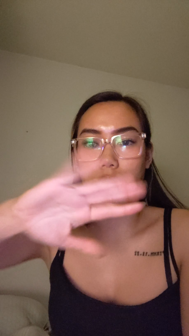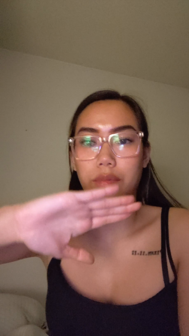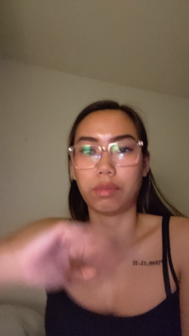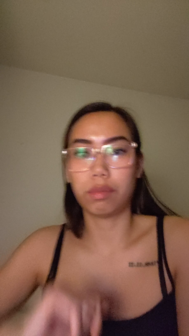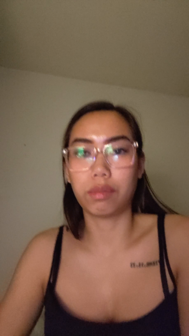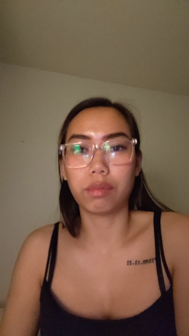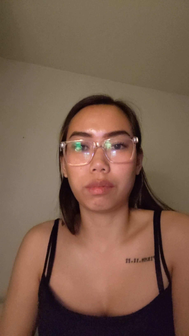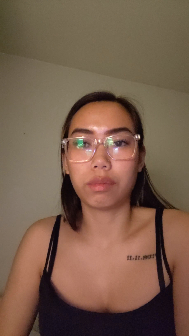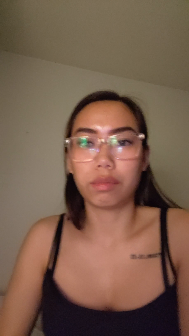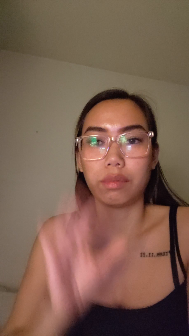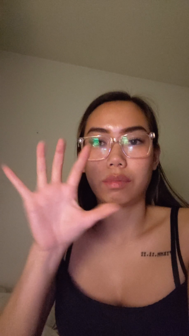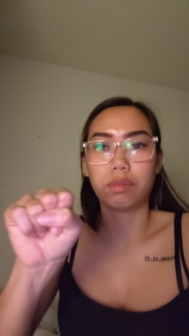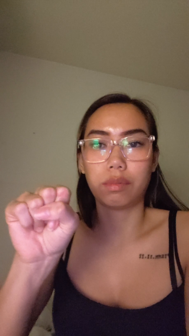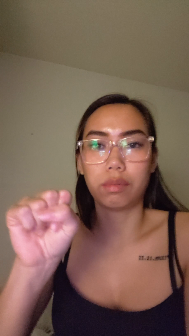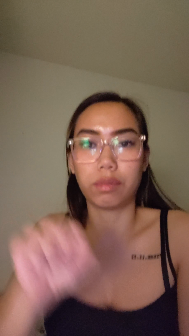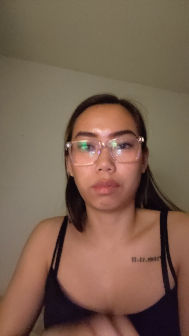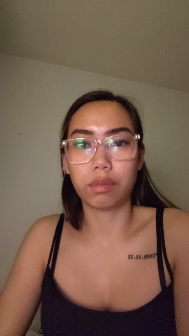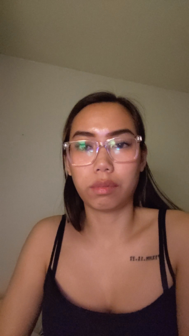catch